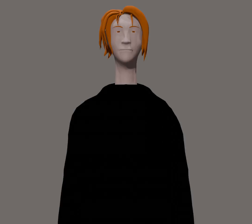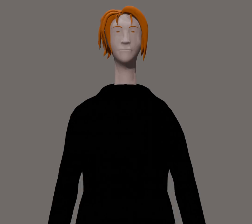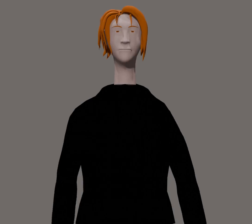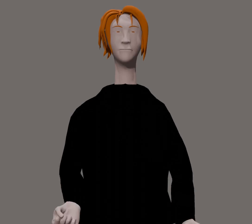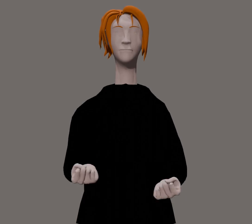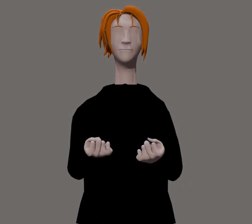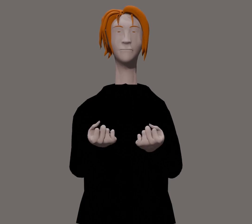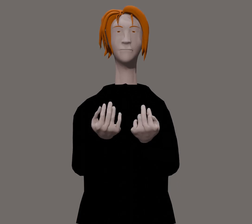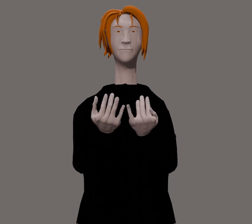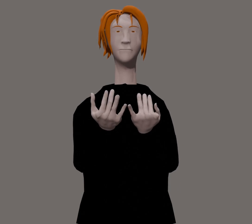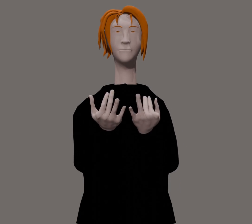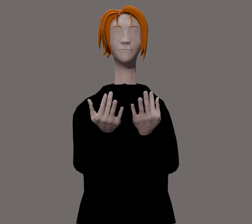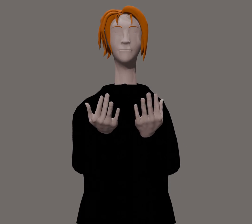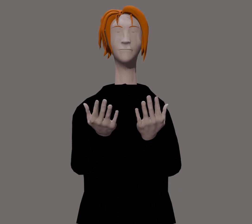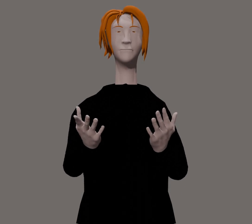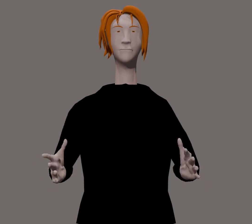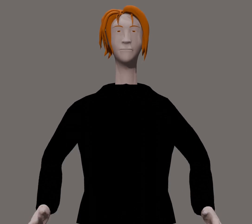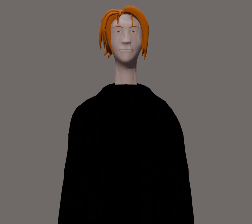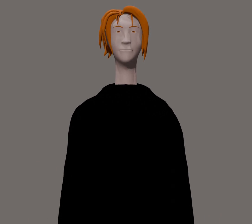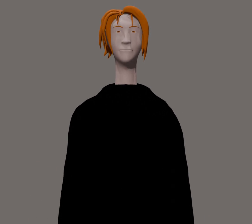Burn Up